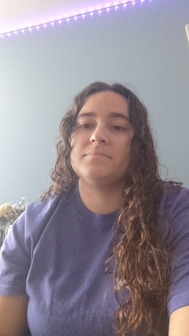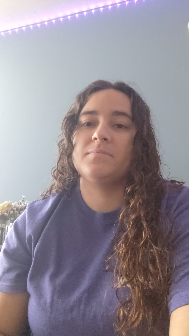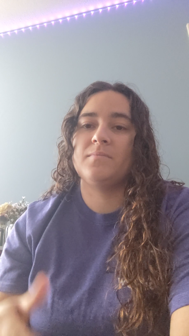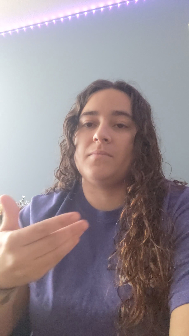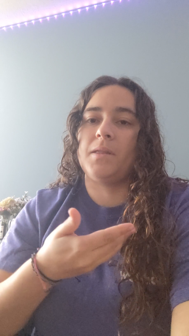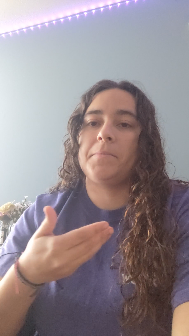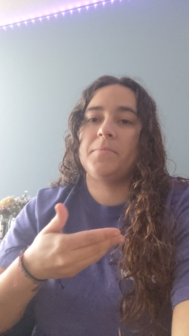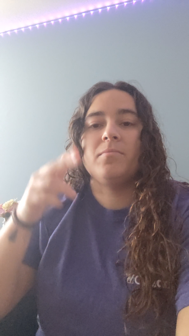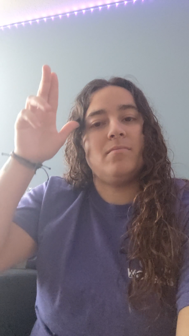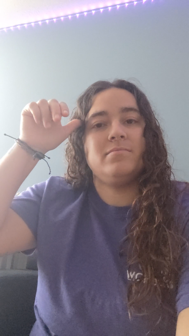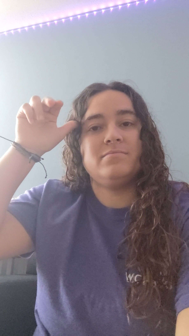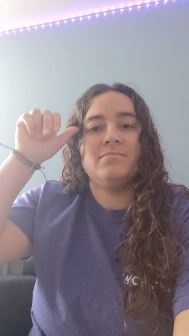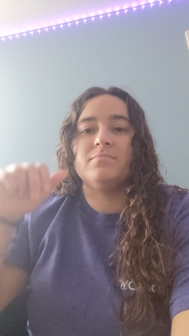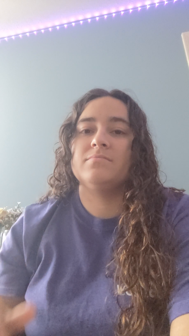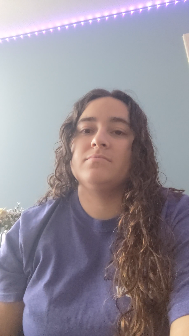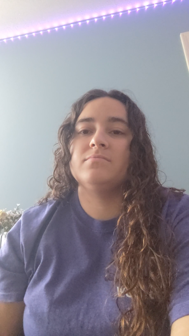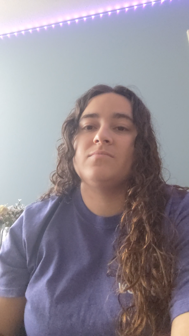pony